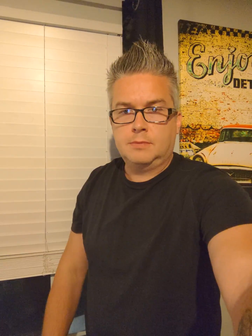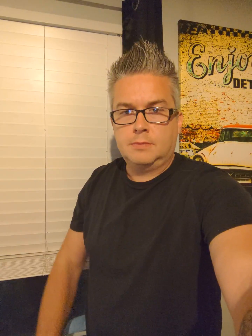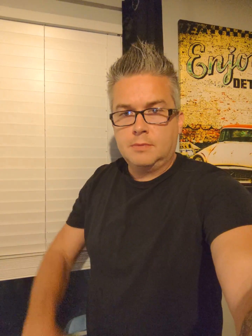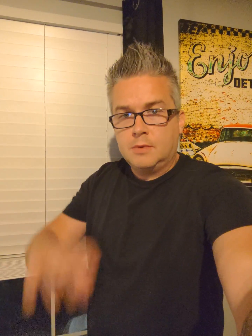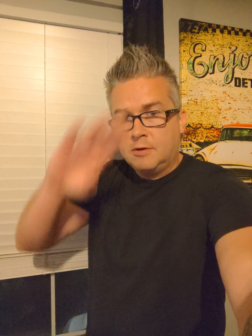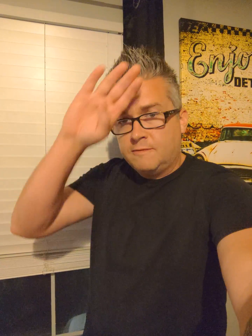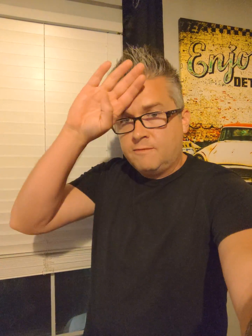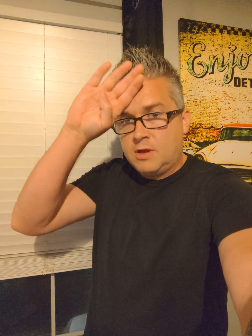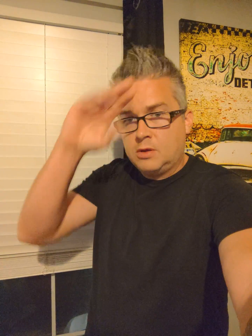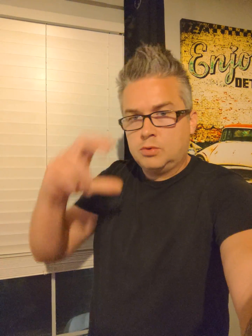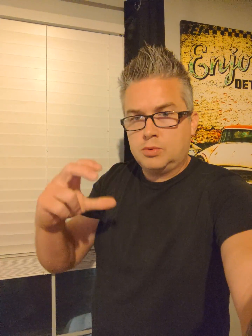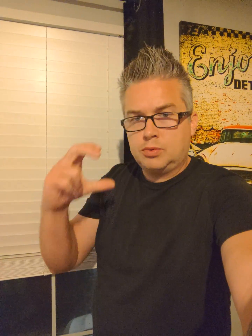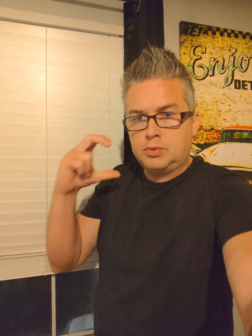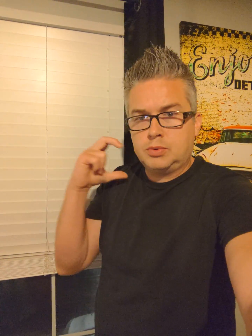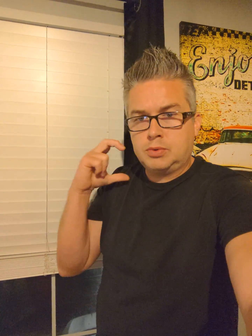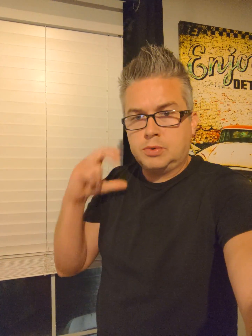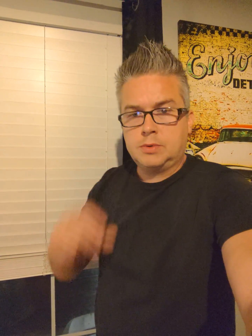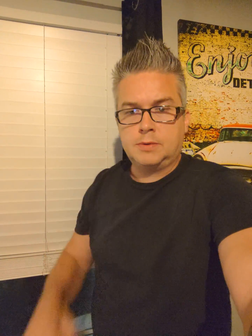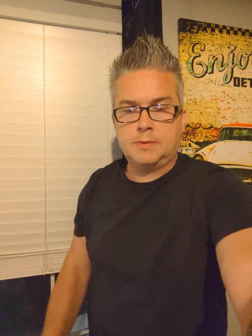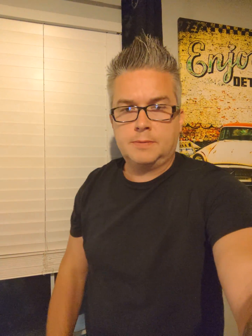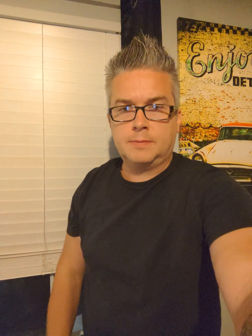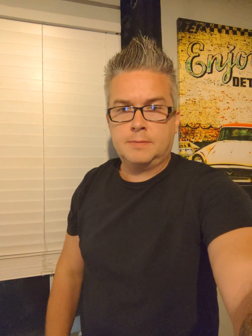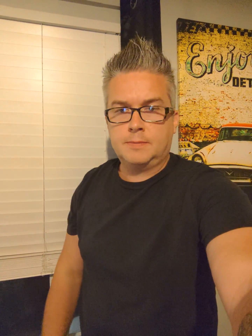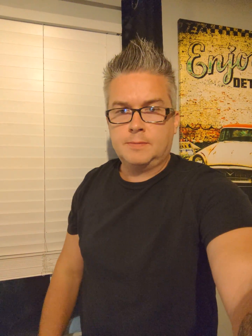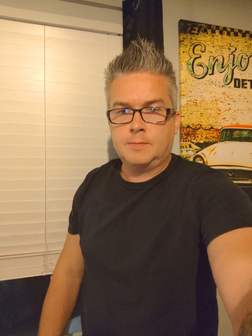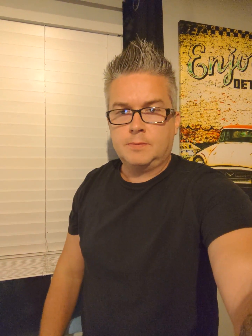fire truck